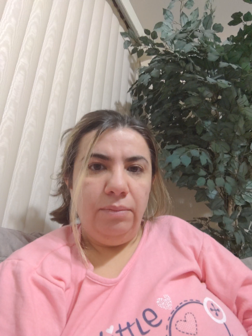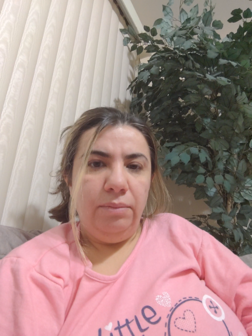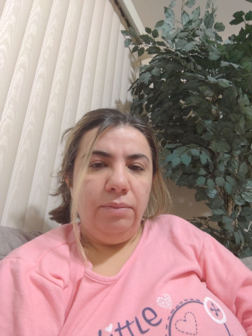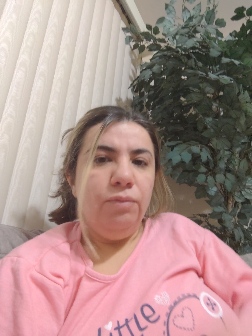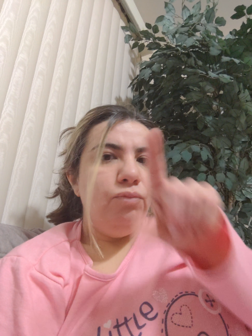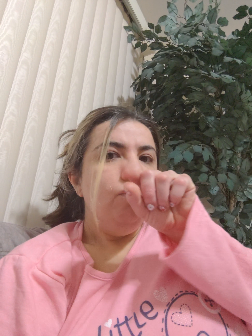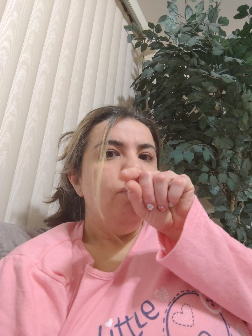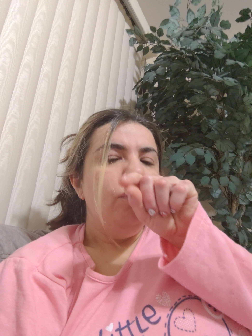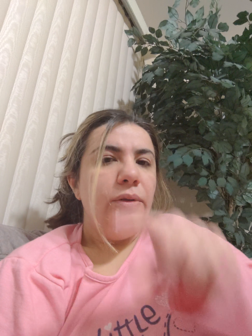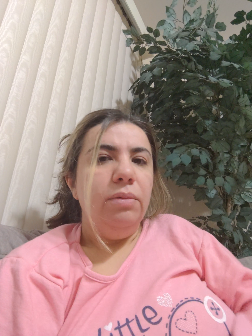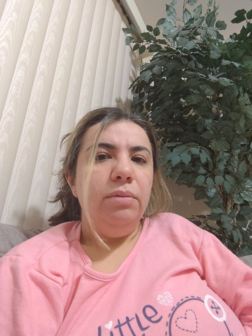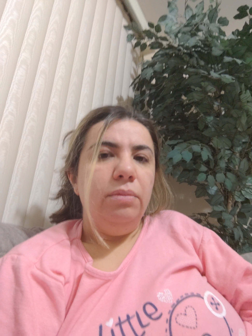bird